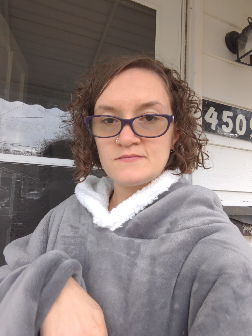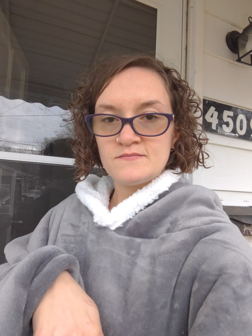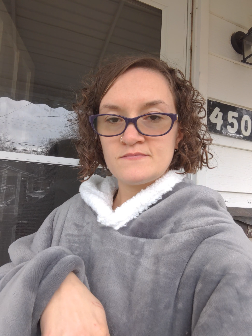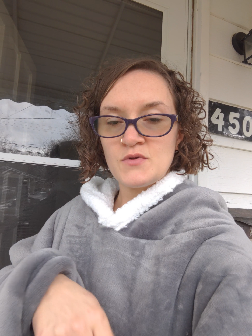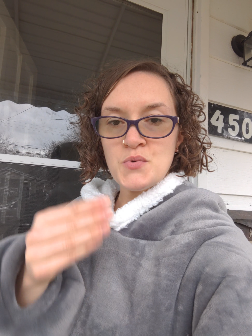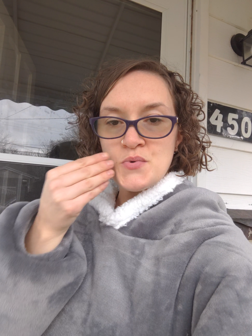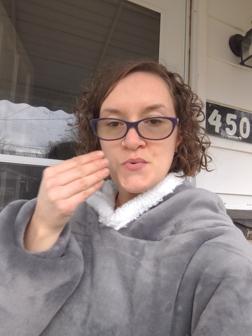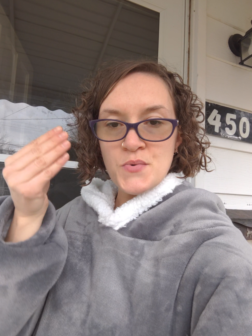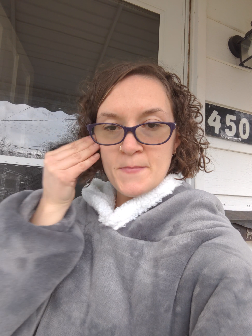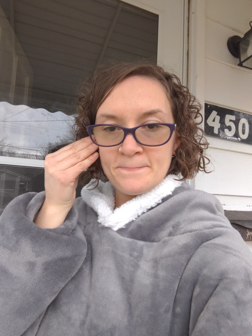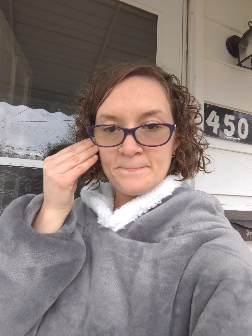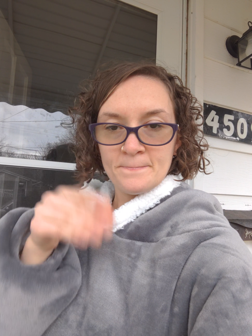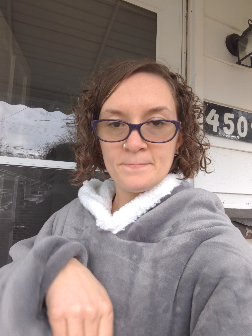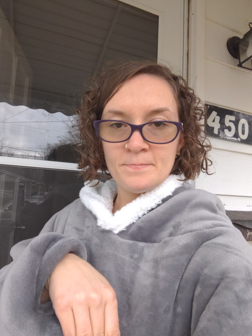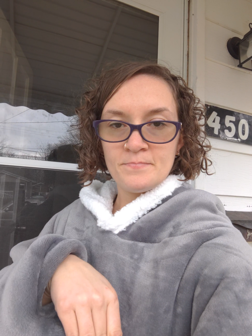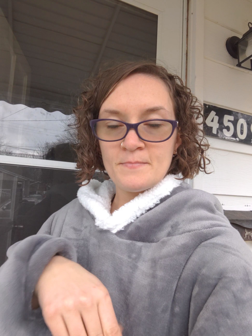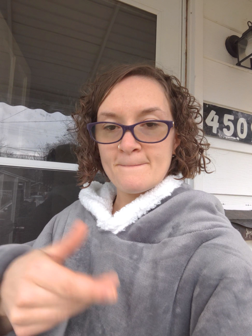home